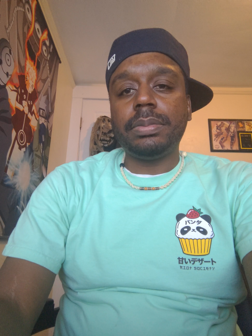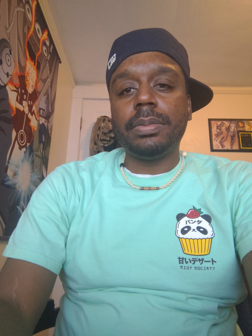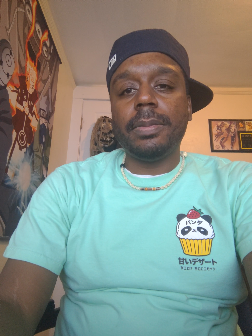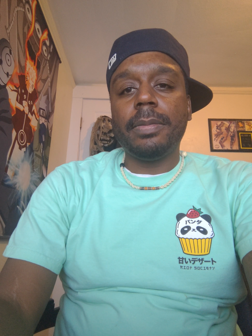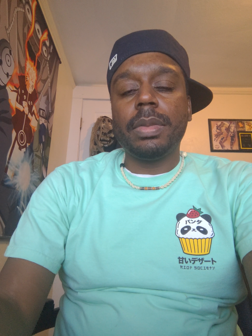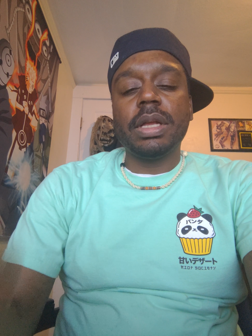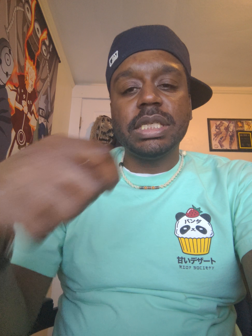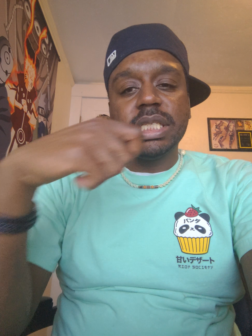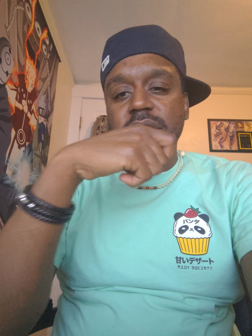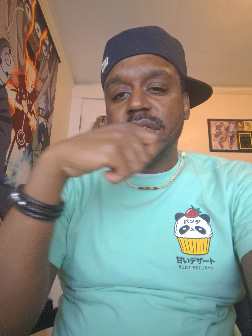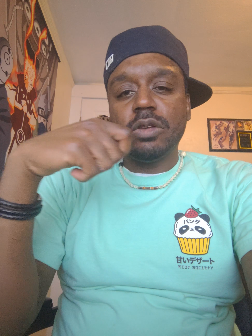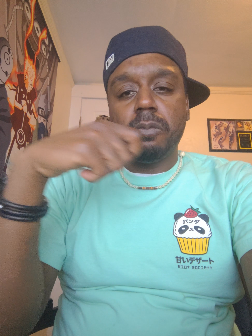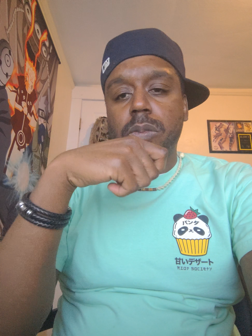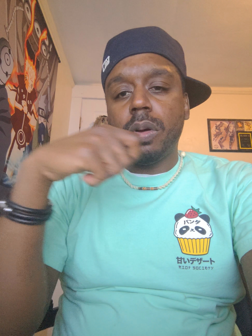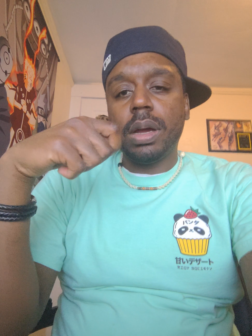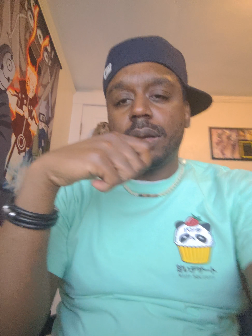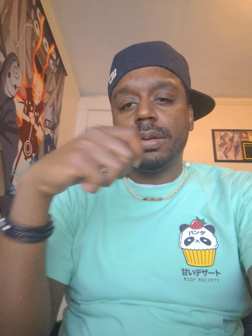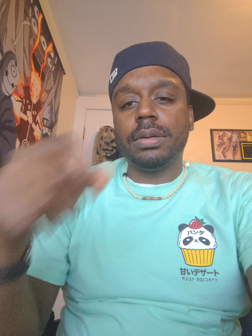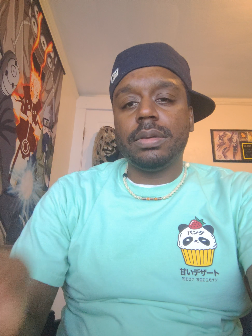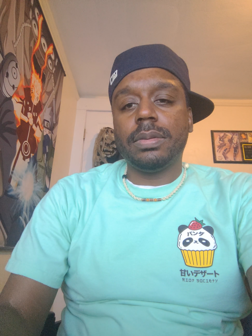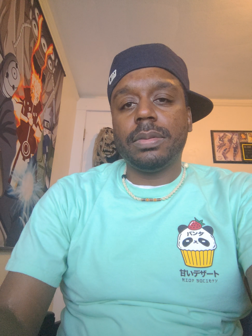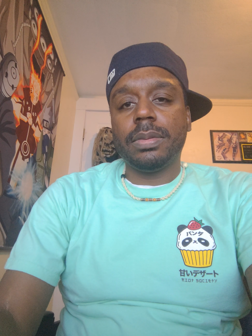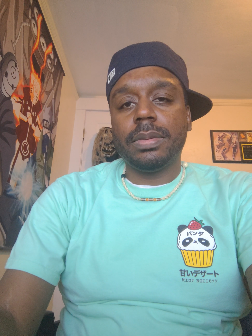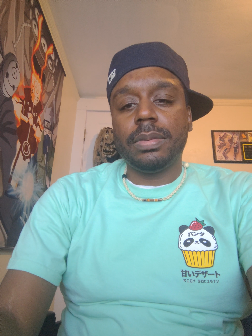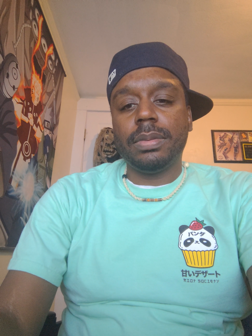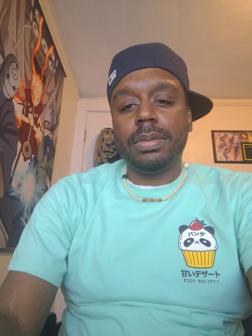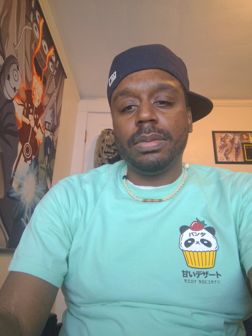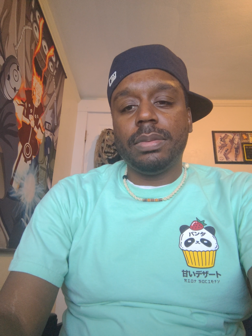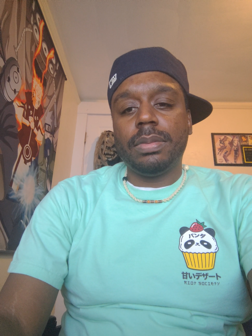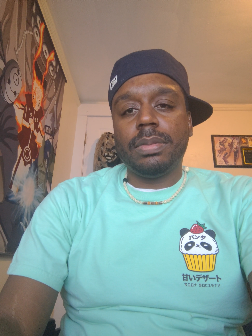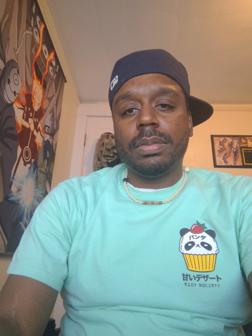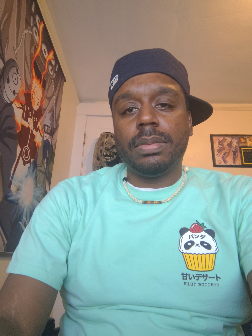toothbrush